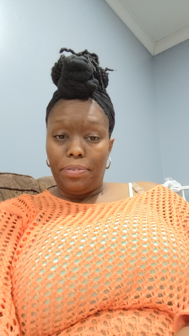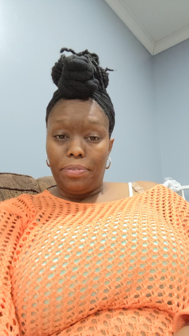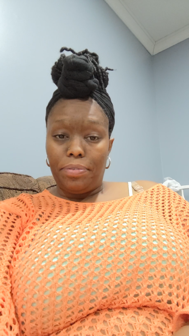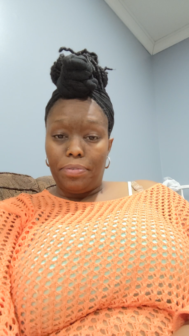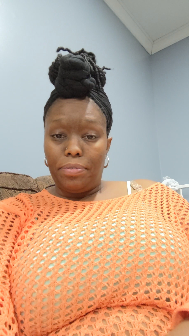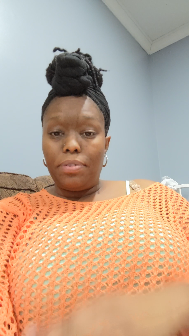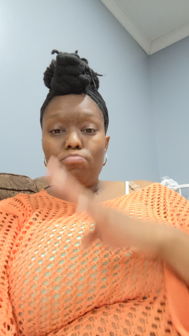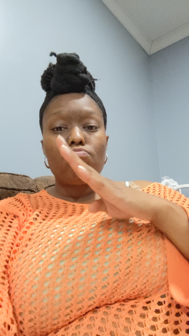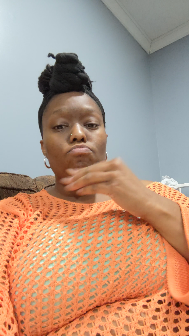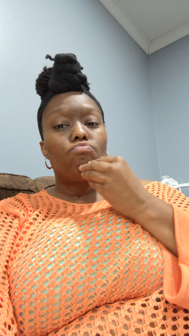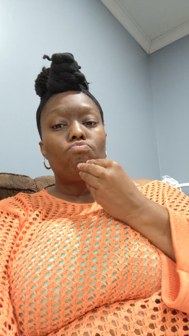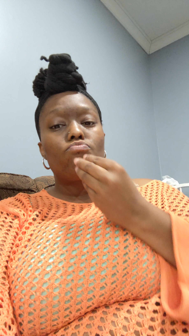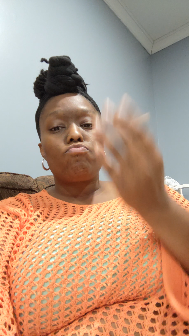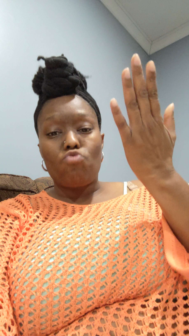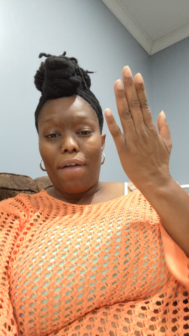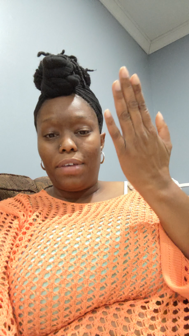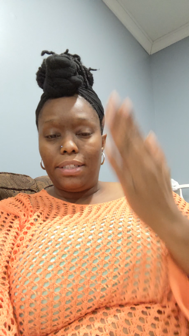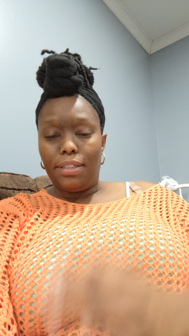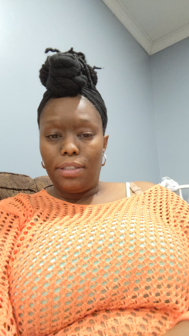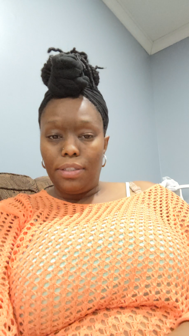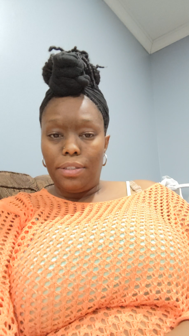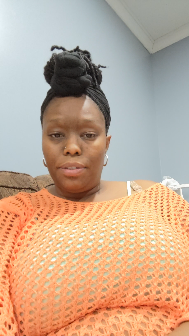breakfast